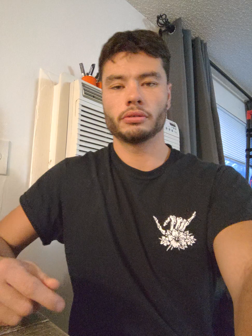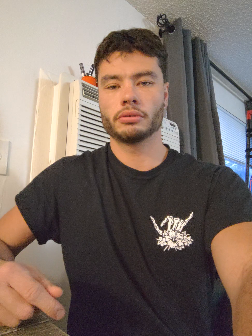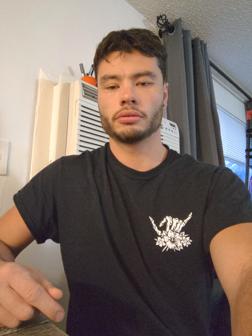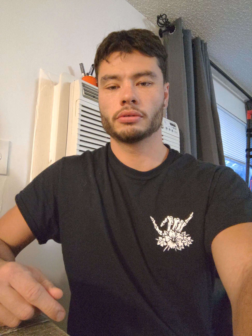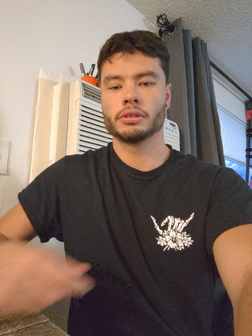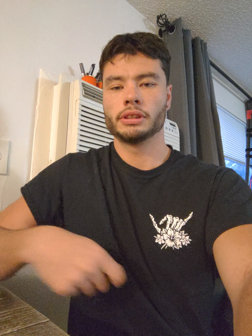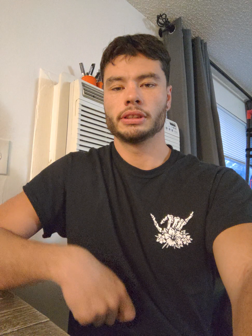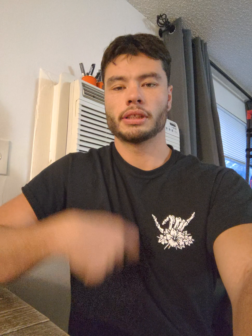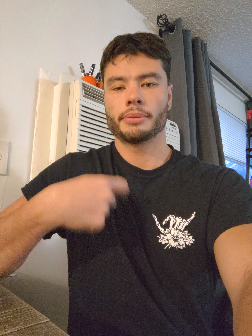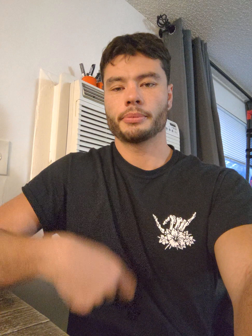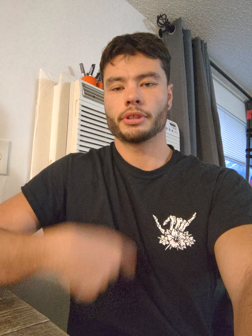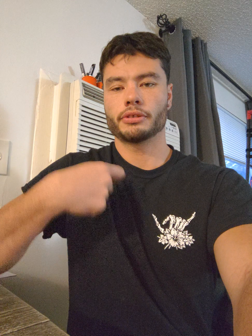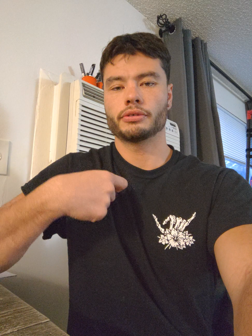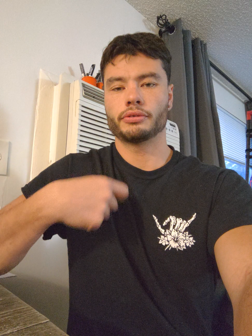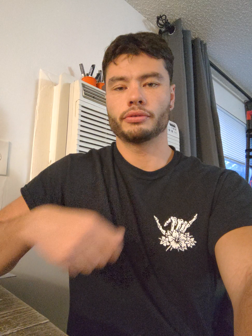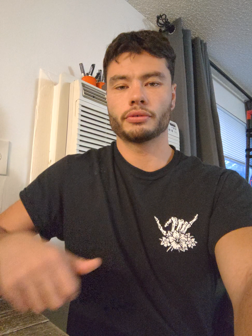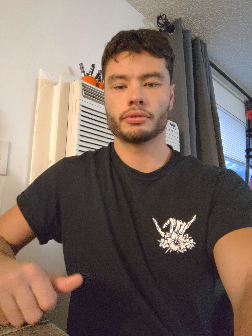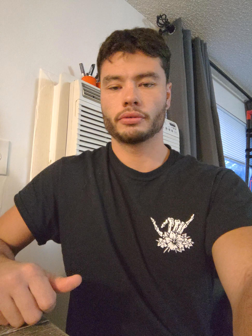zipper